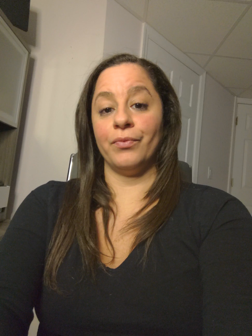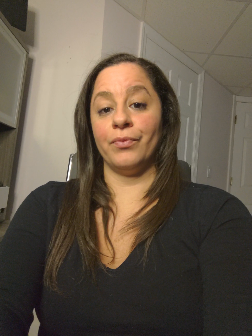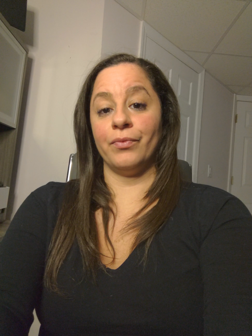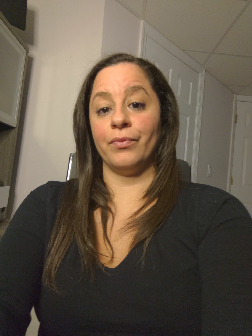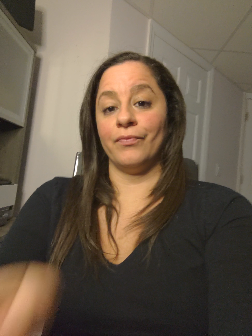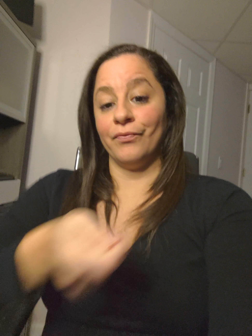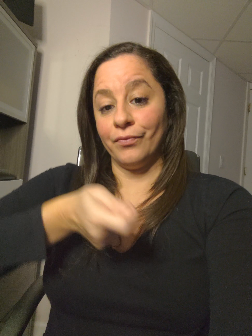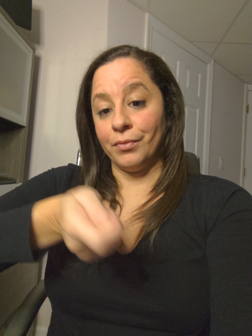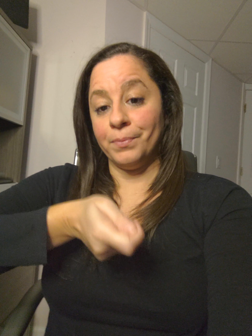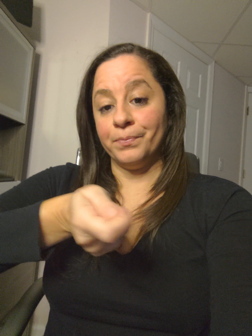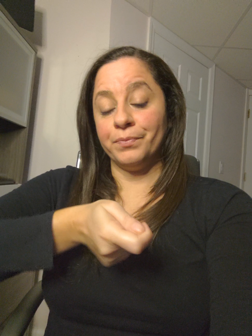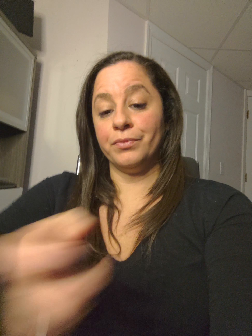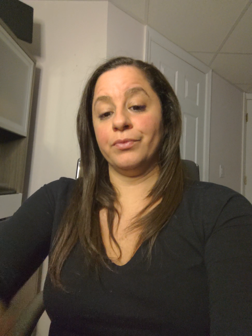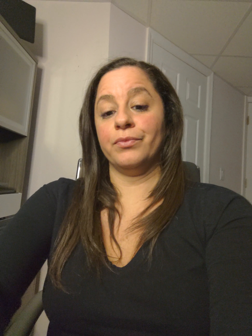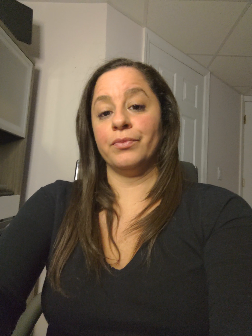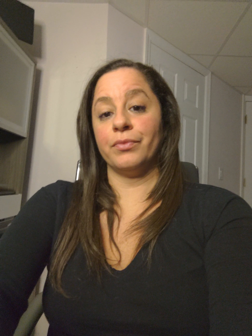vacuum